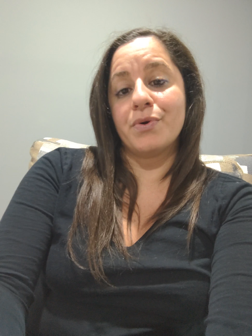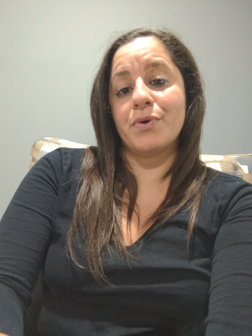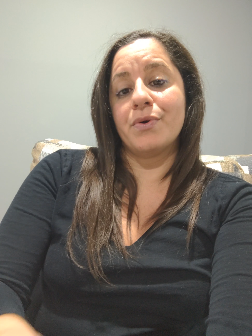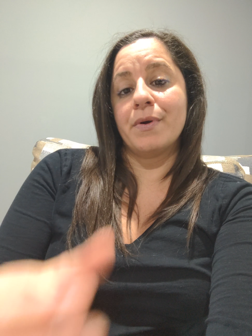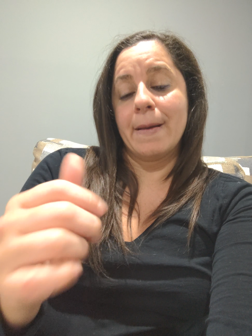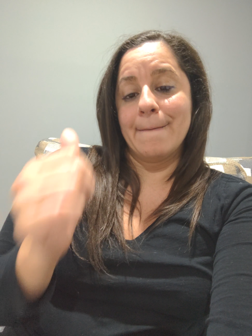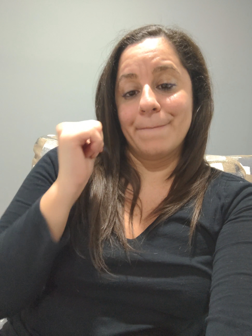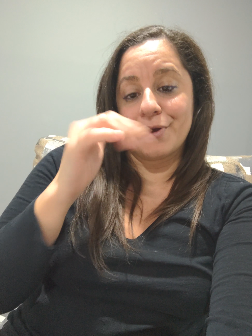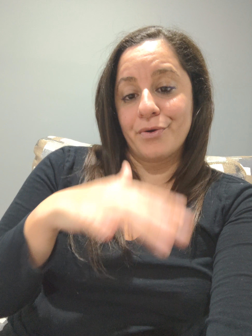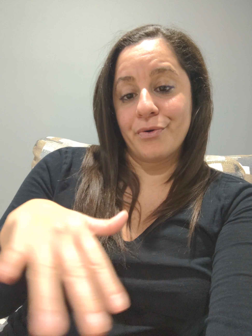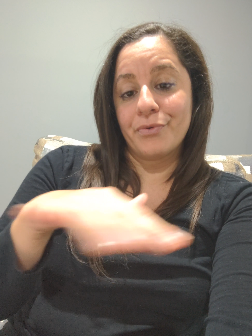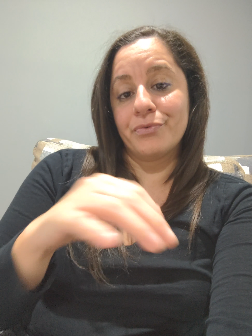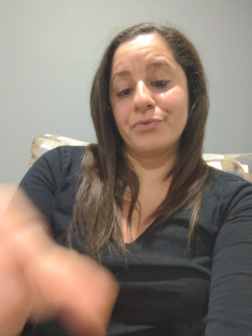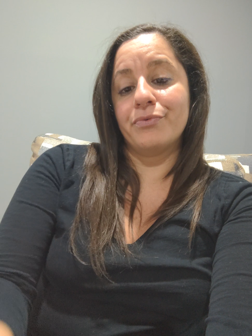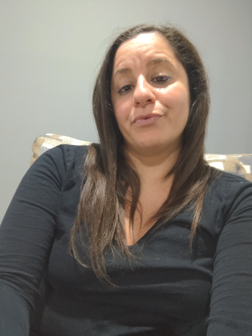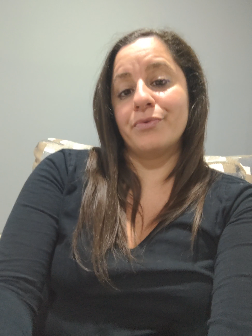backyard